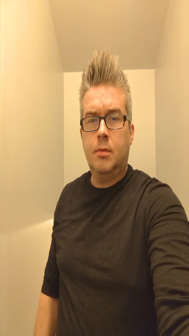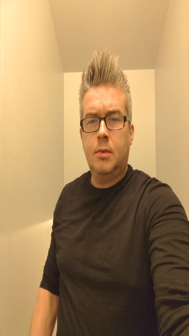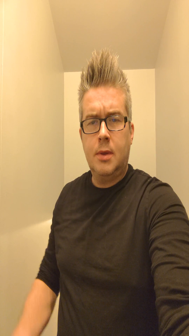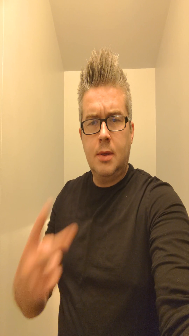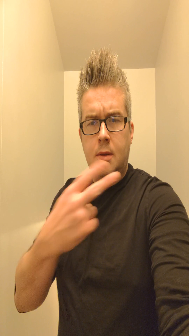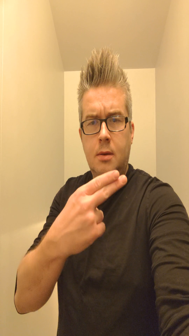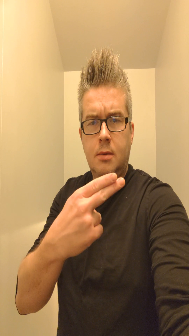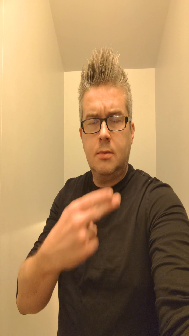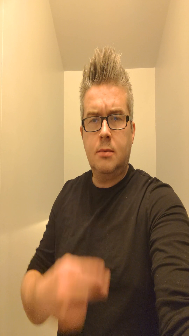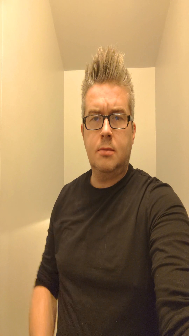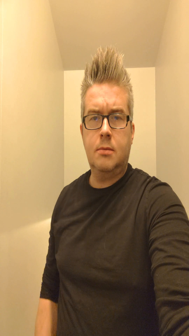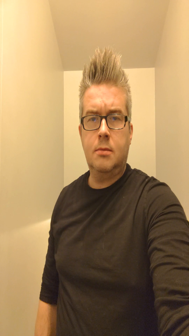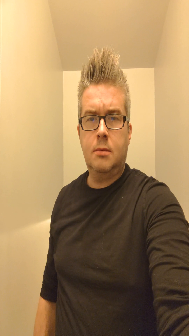cut